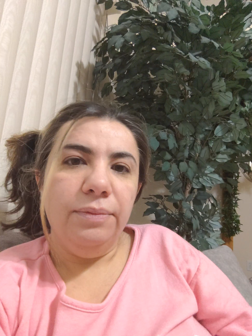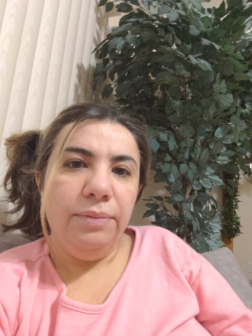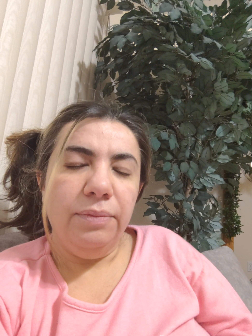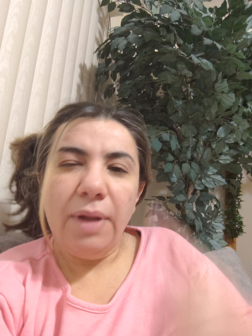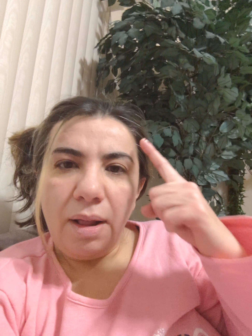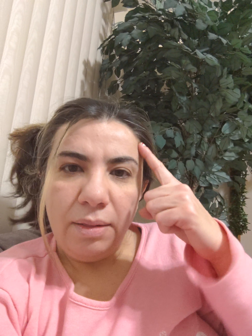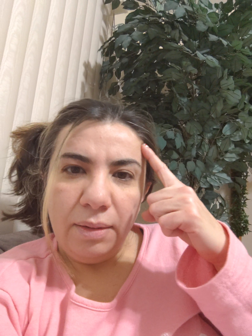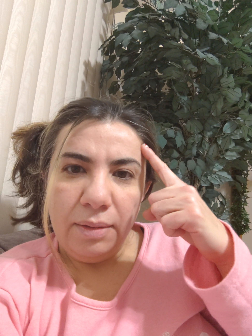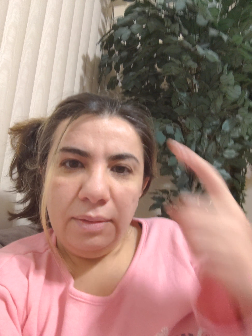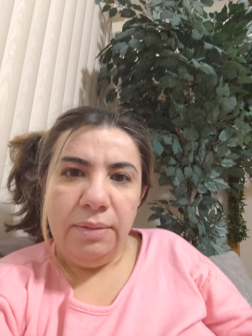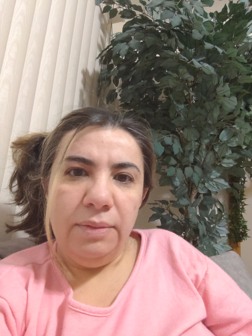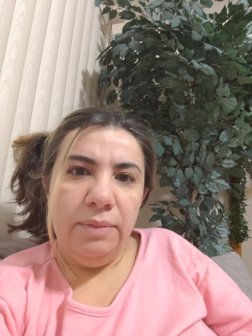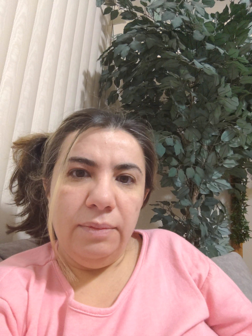think